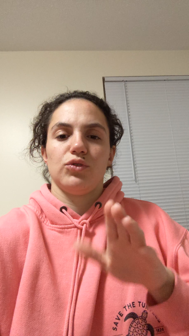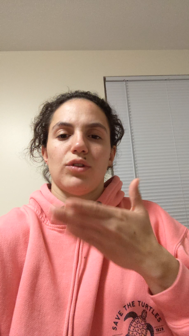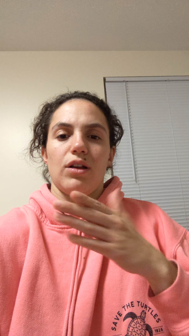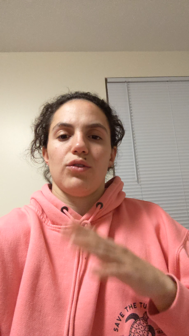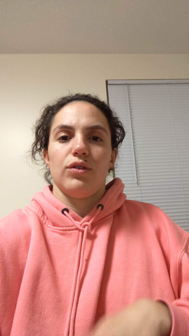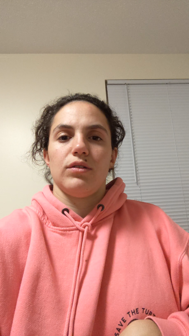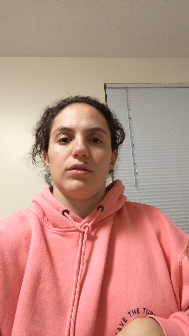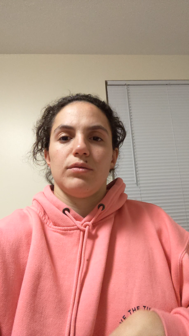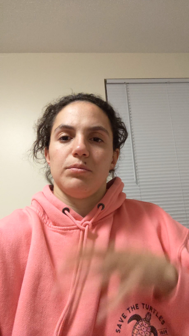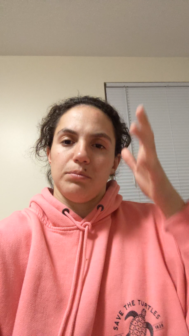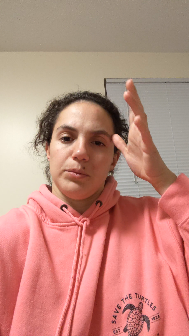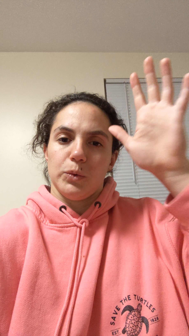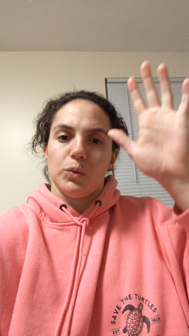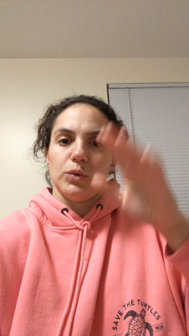moose